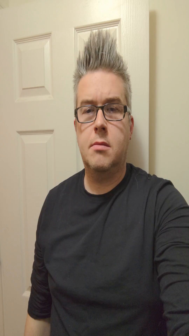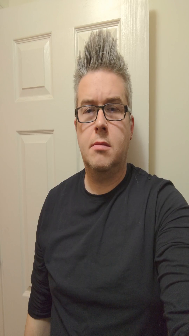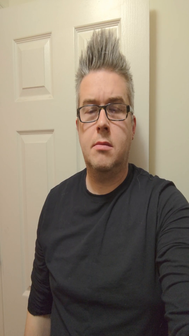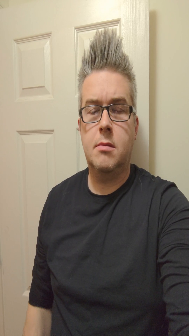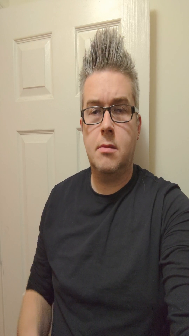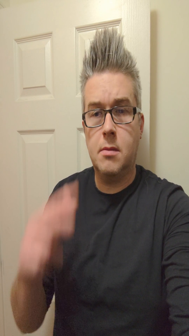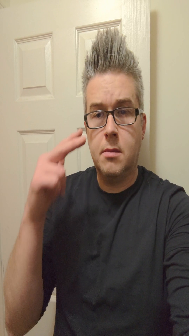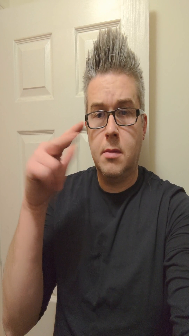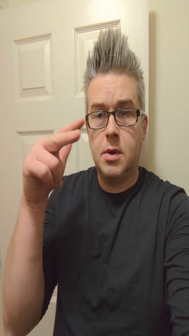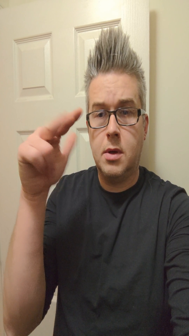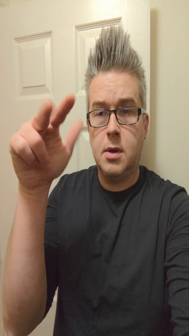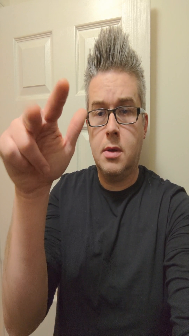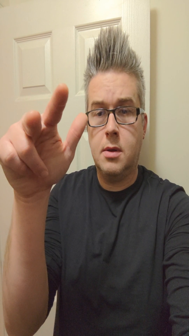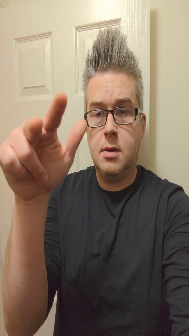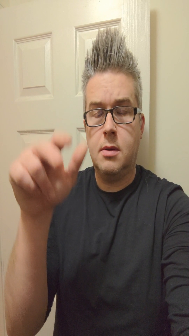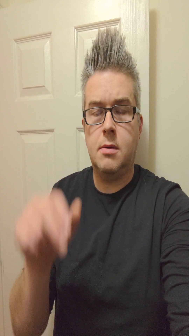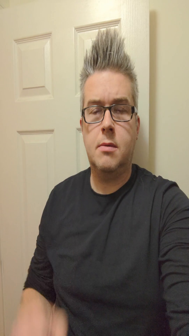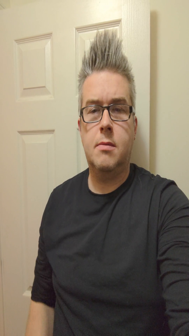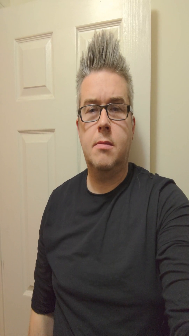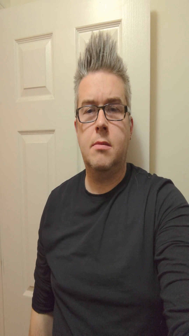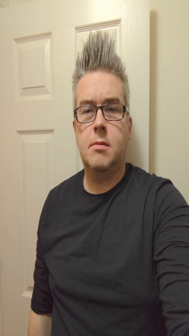helicopter